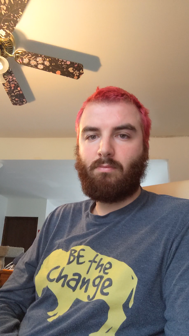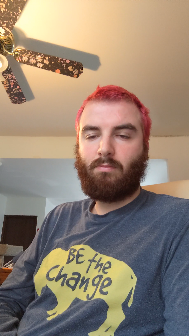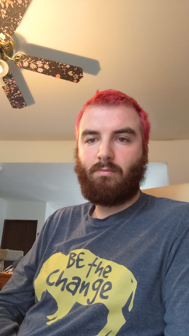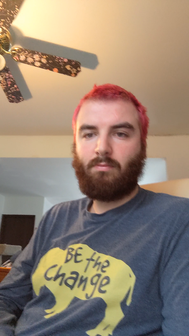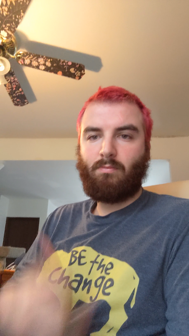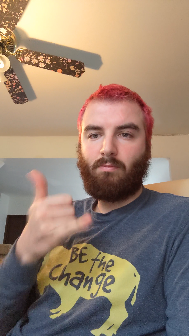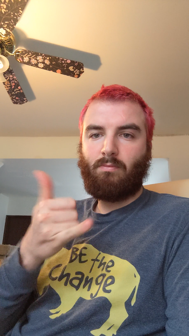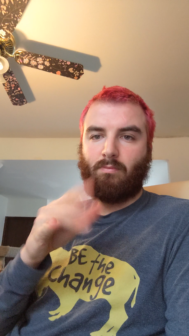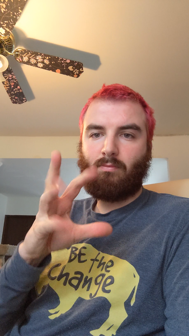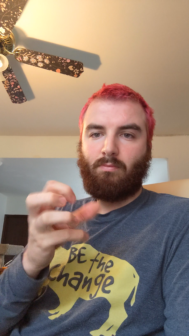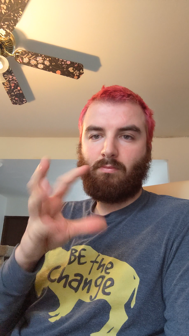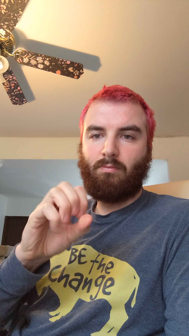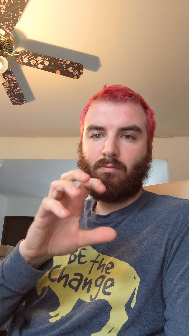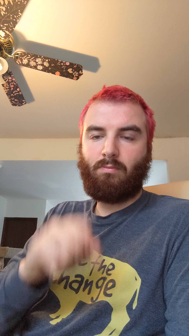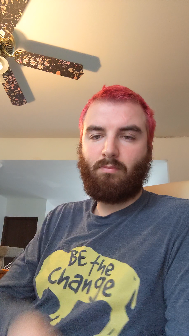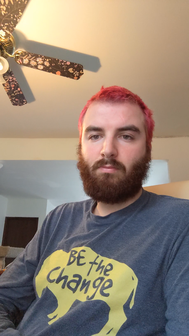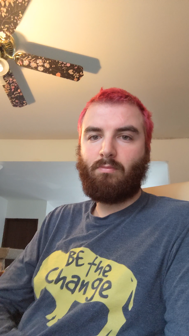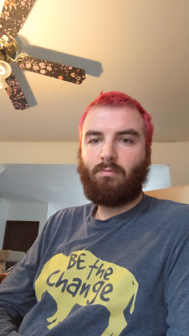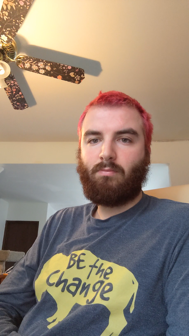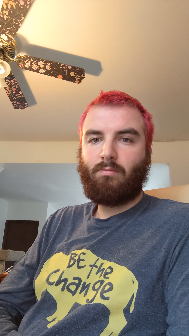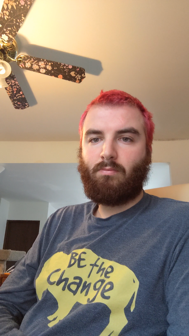play dough